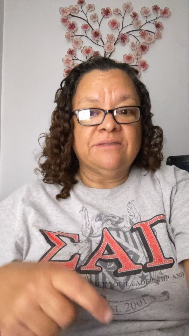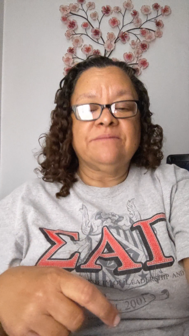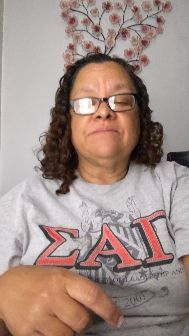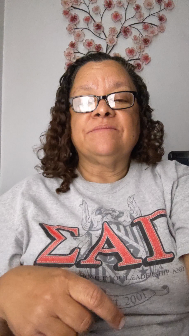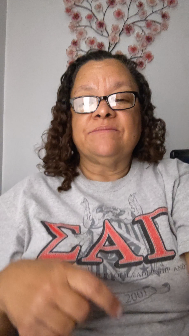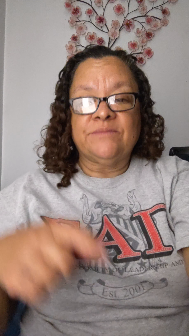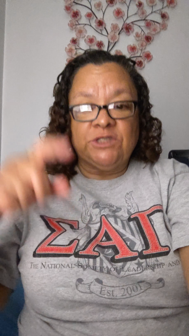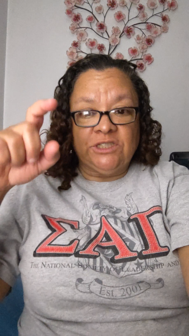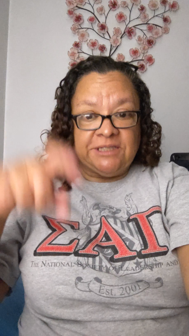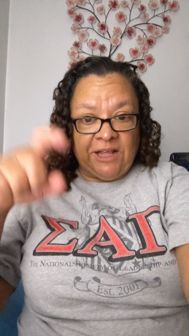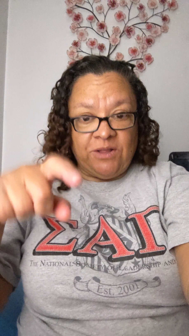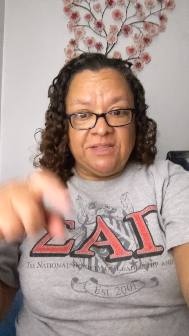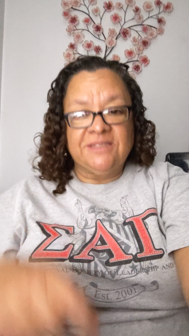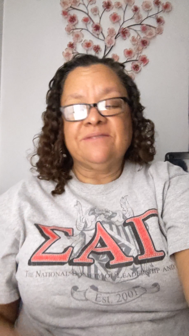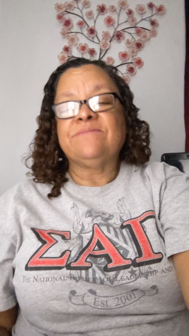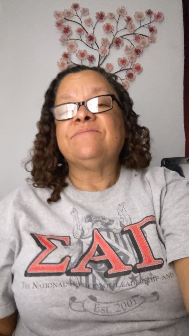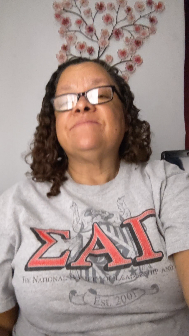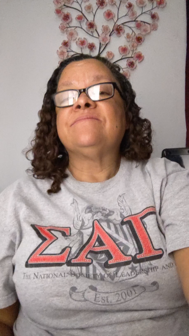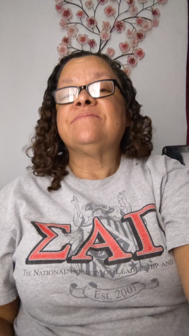should